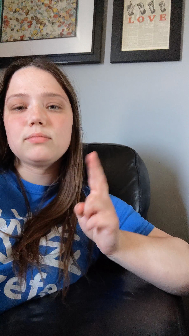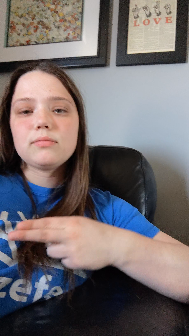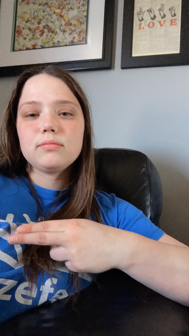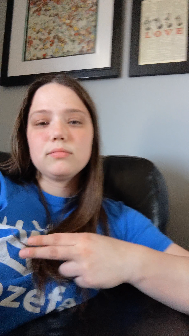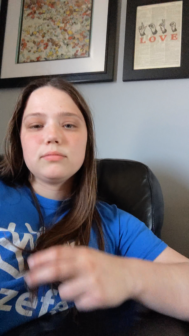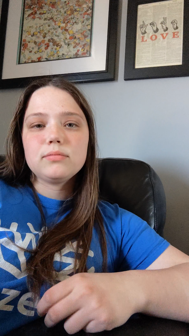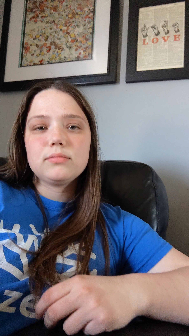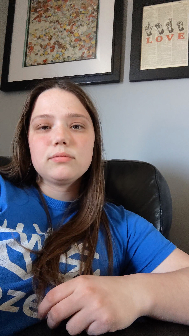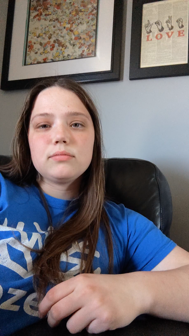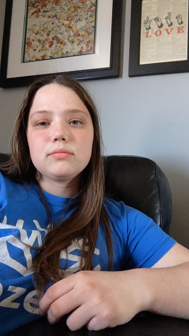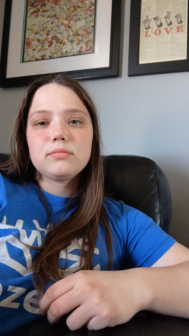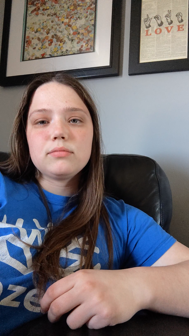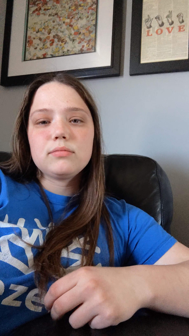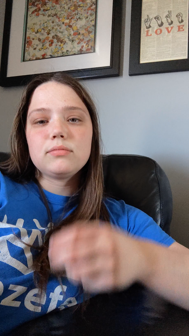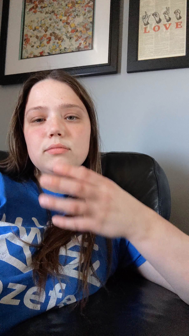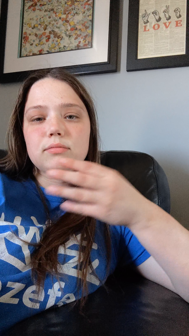and